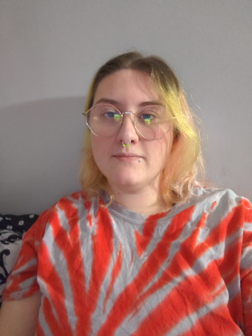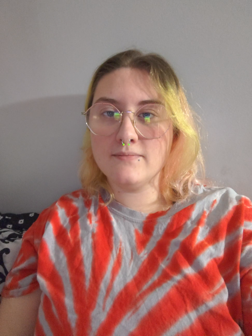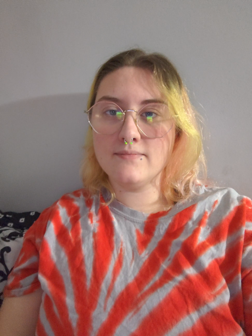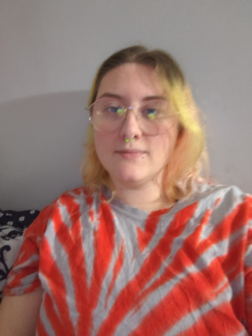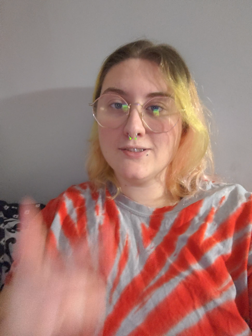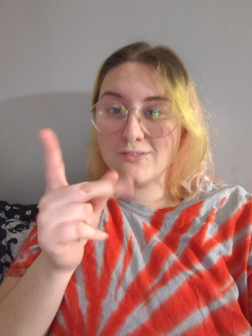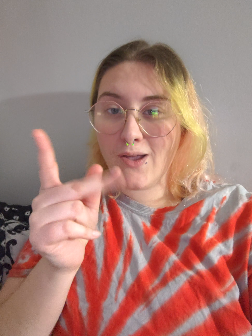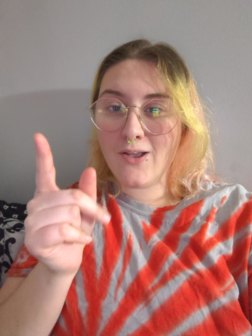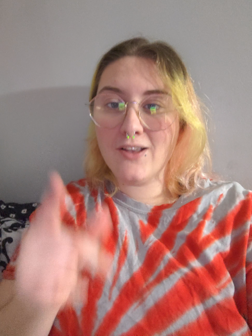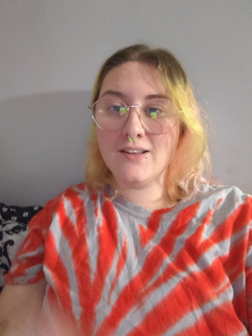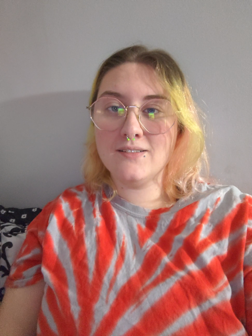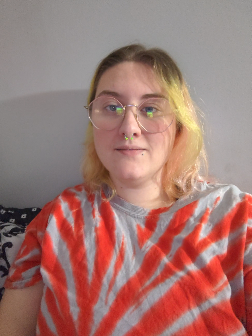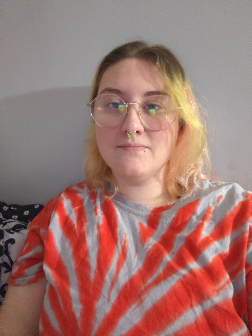dog